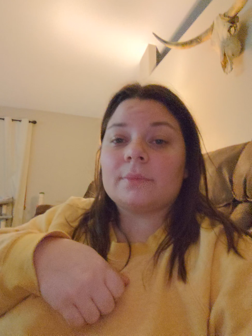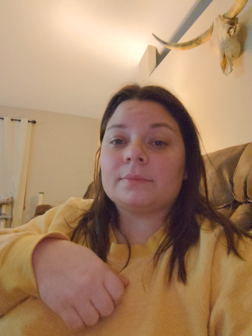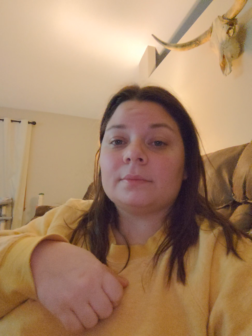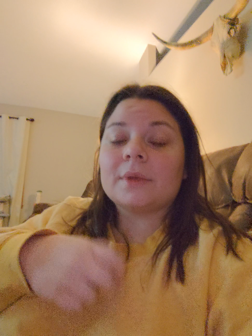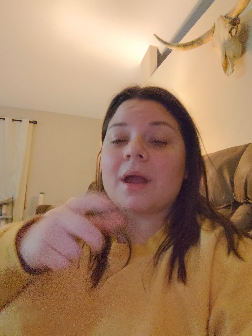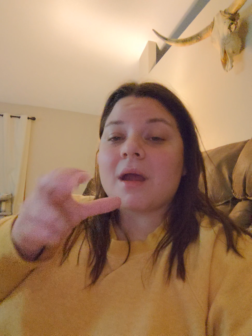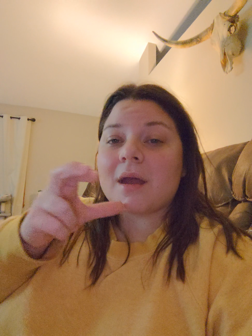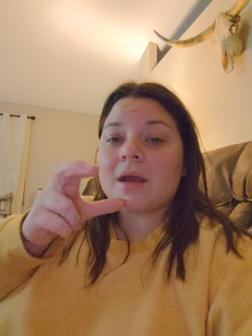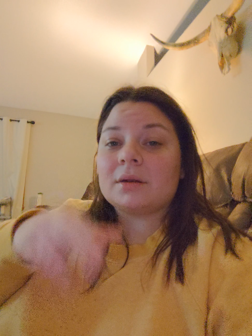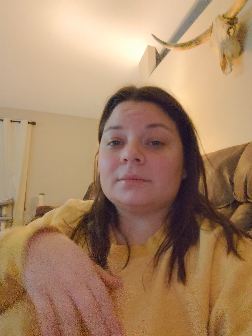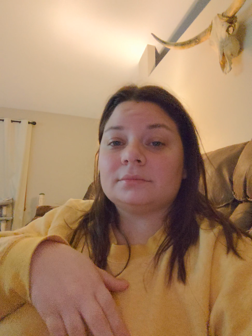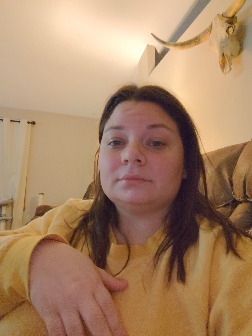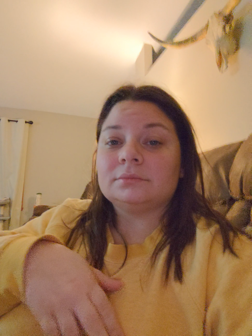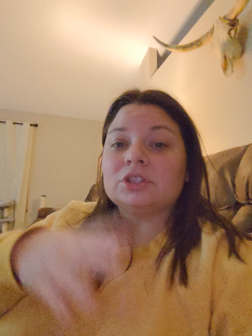hen